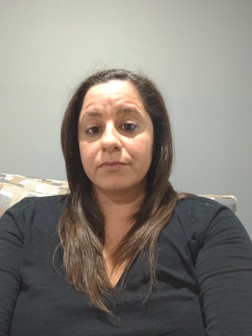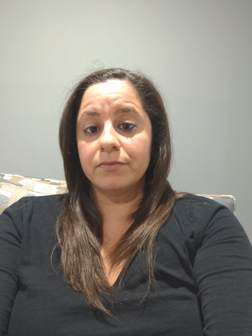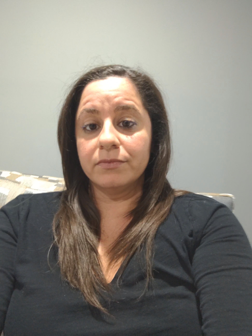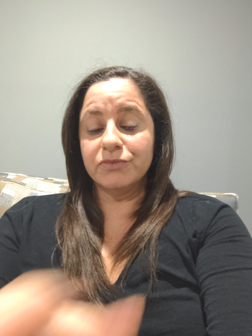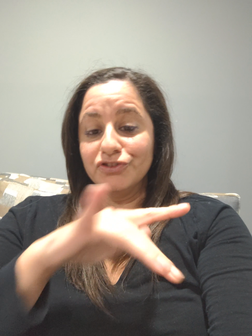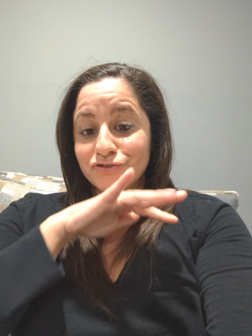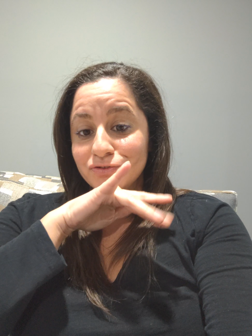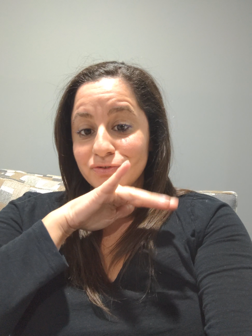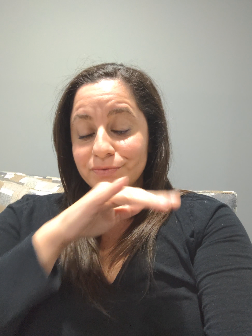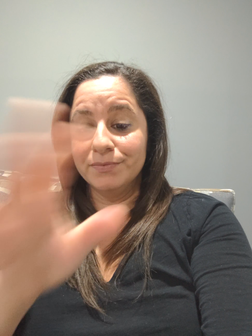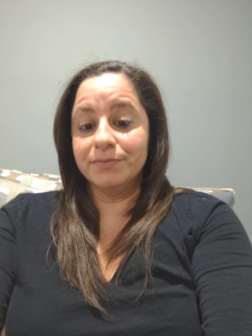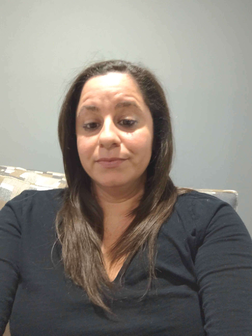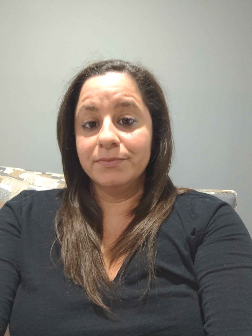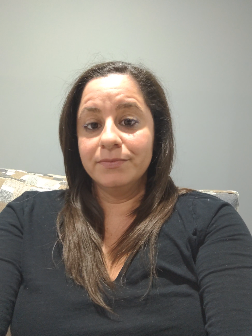dirty